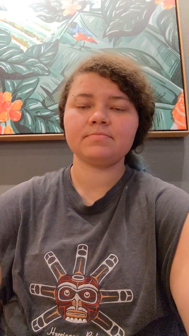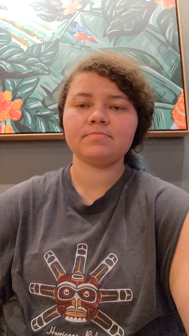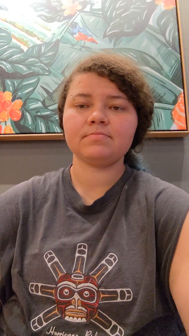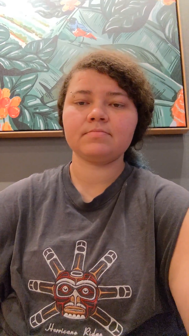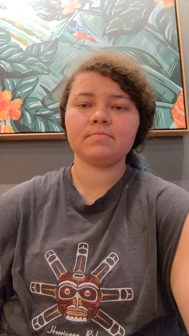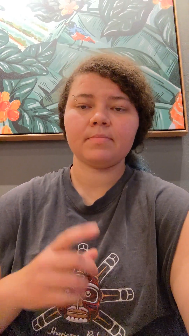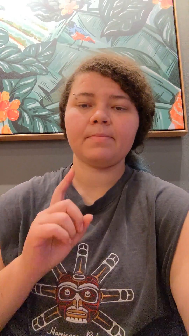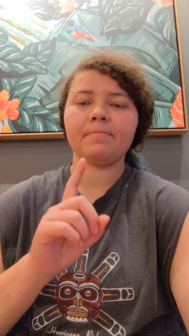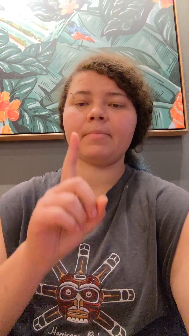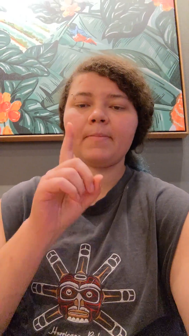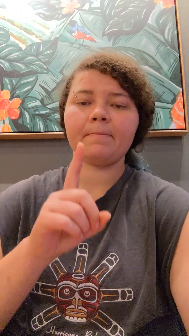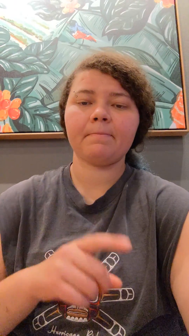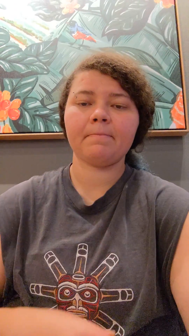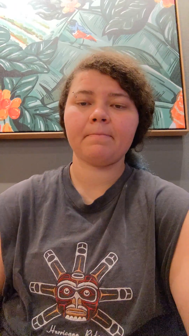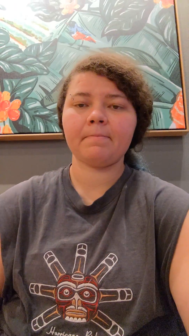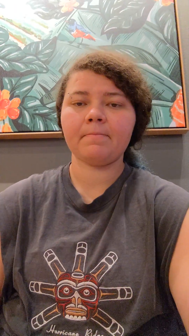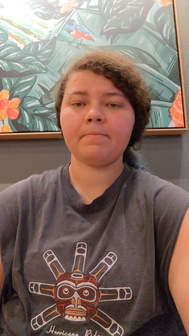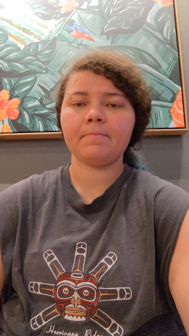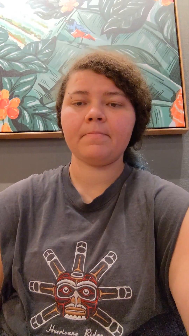bump